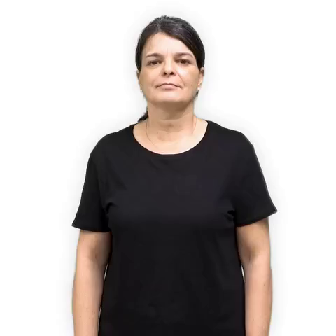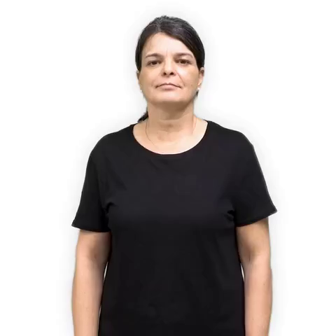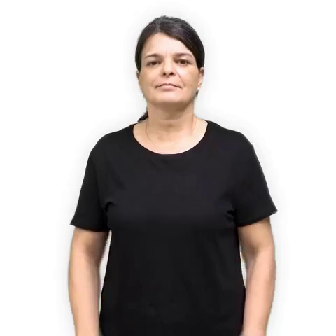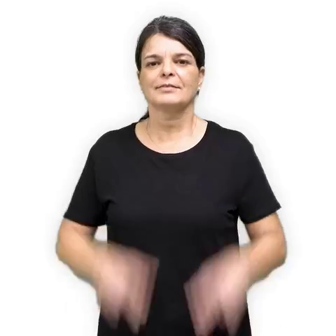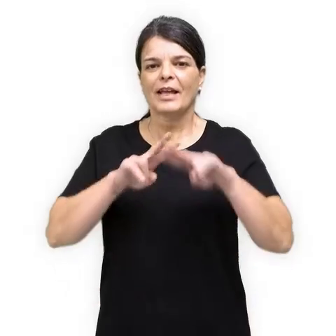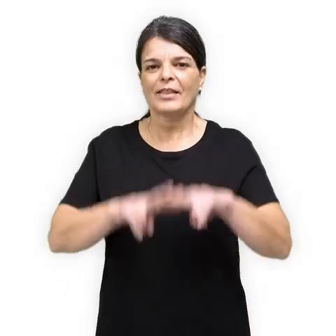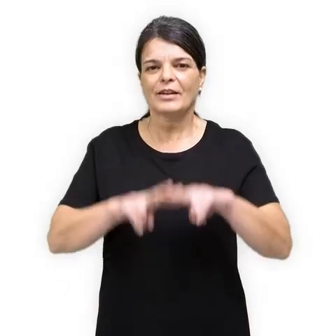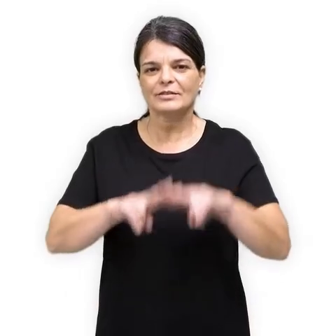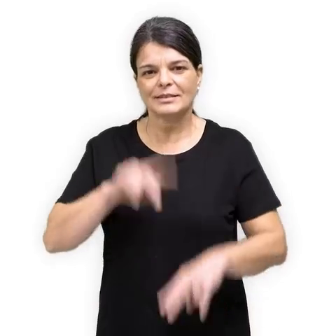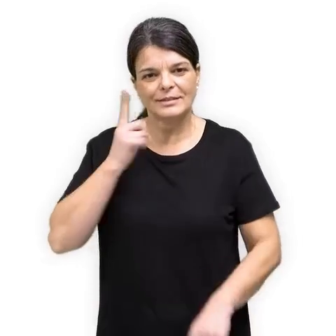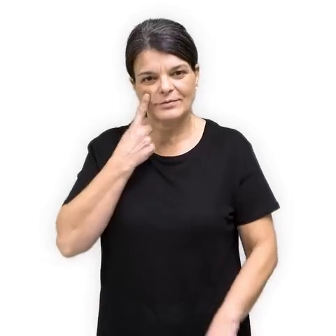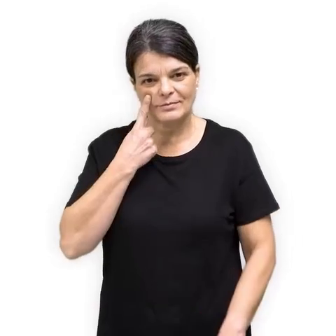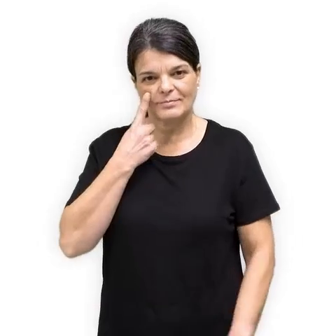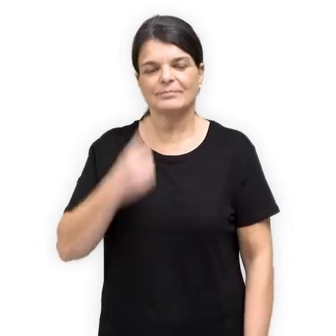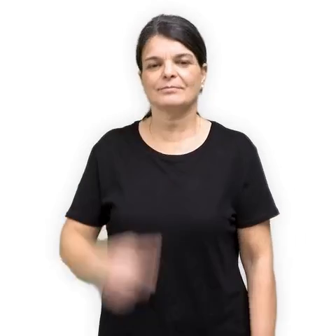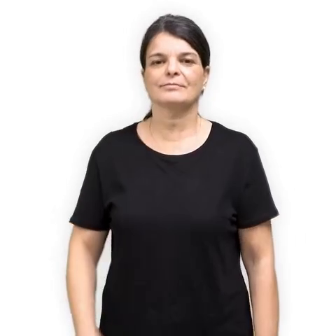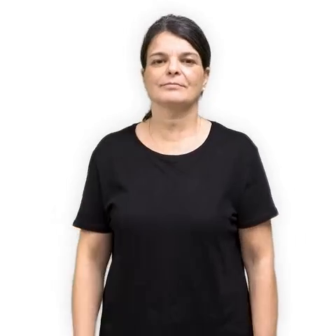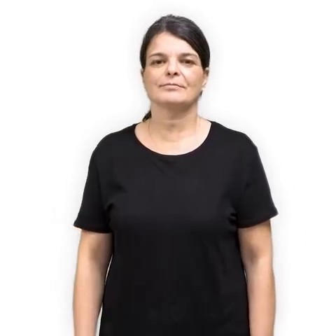revisar descubrir